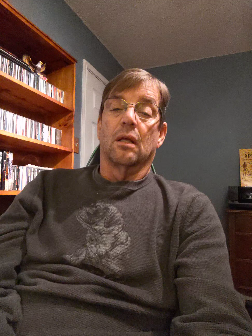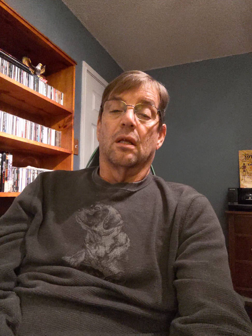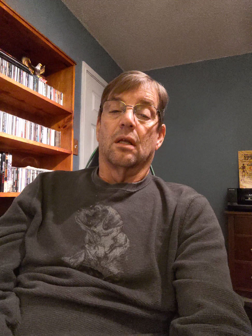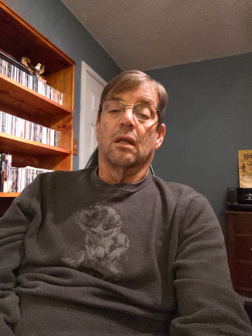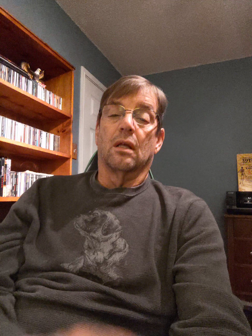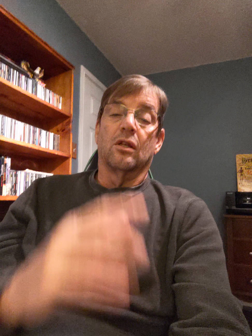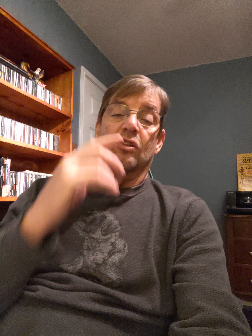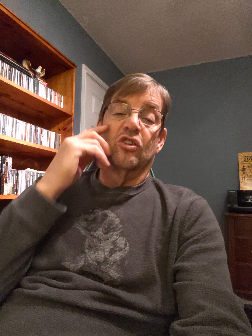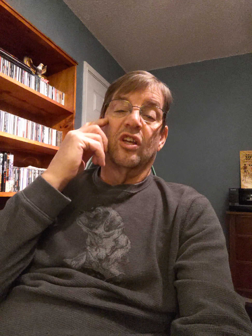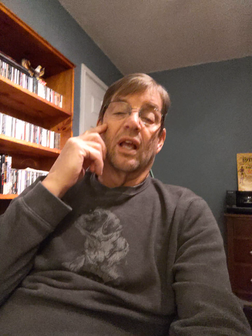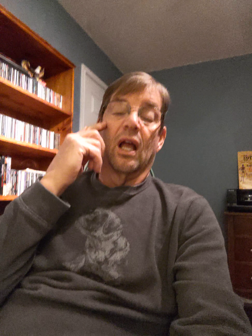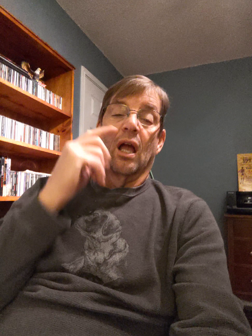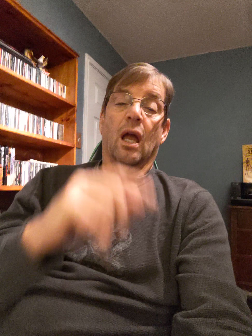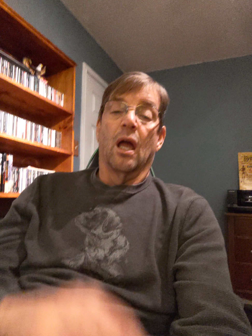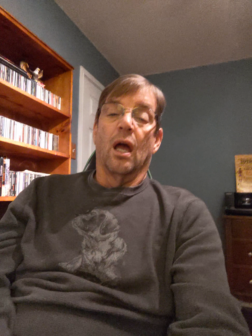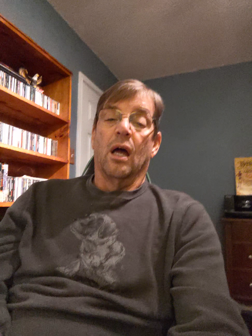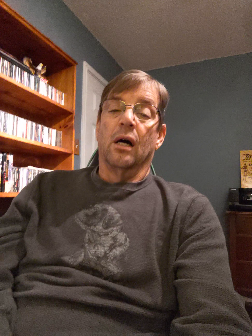cheek